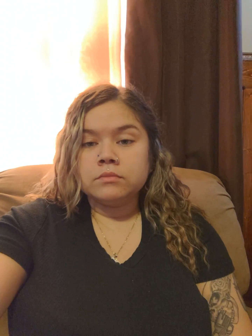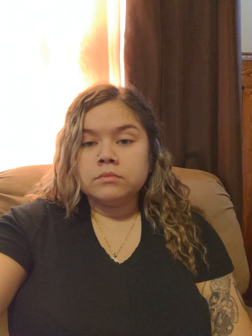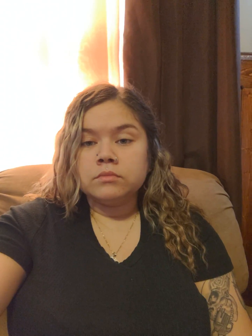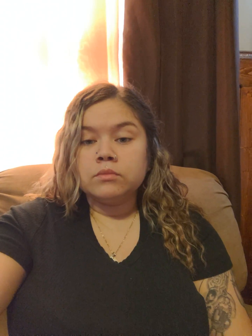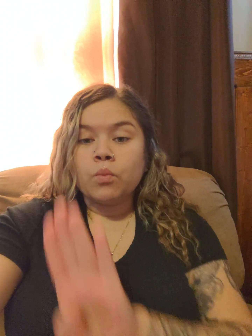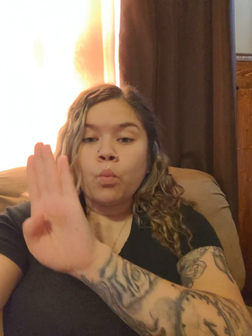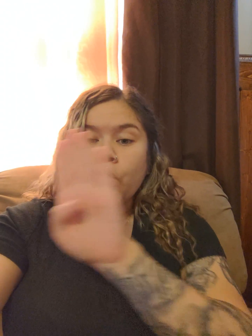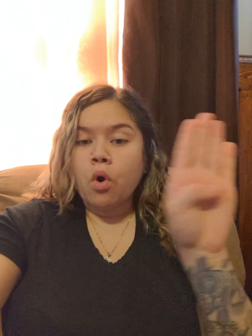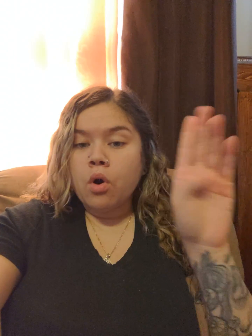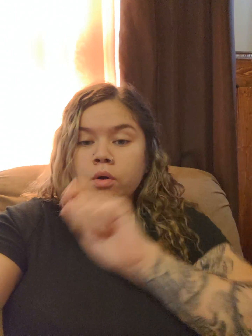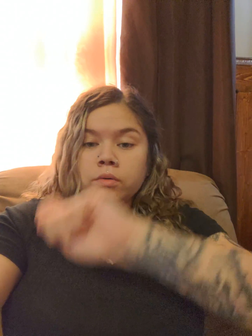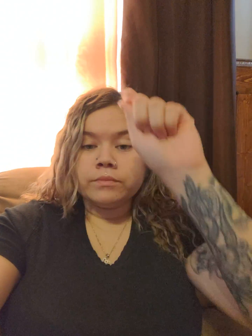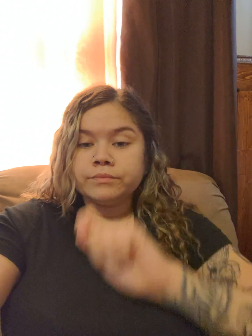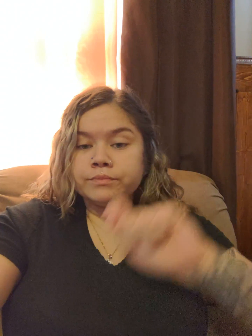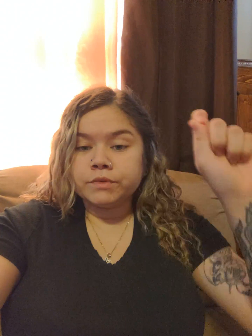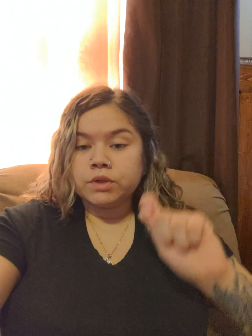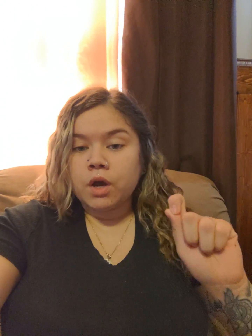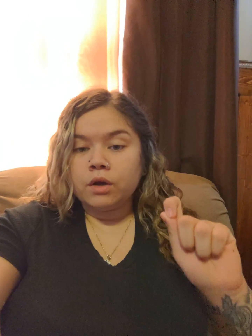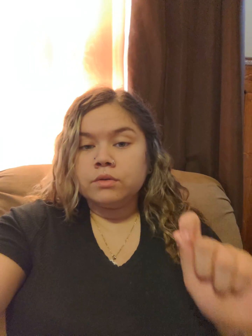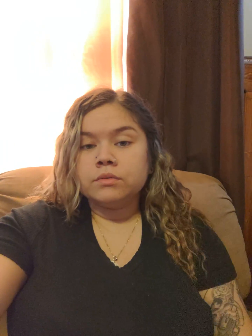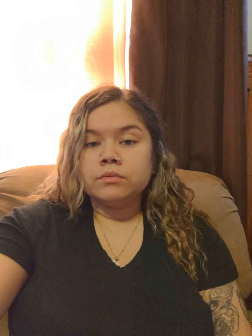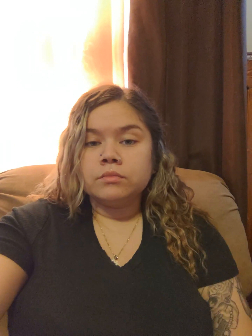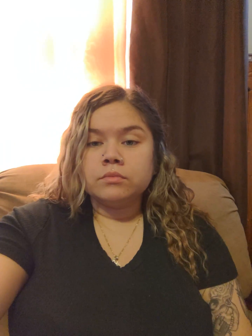chalk